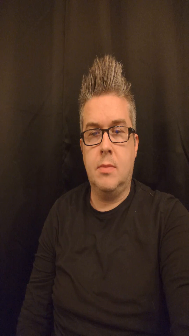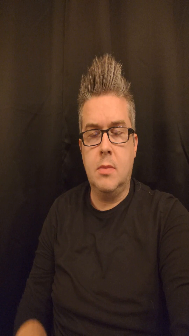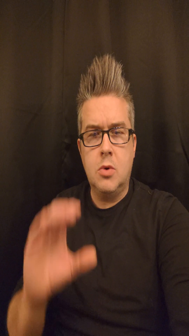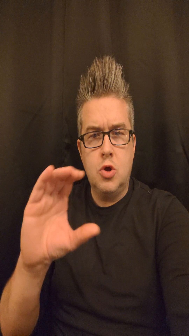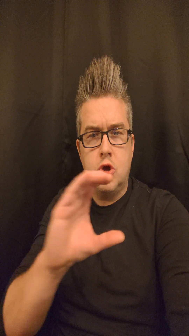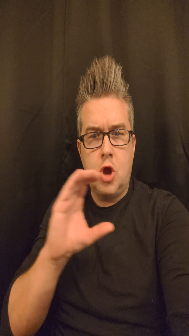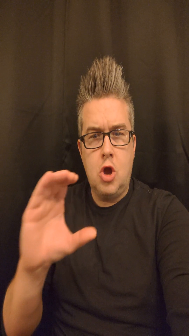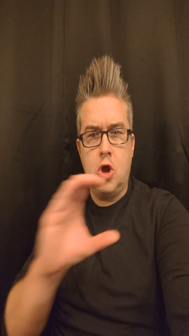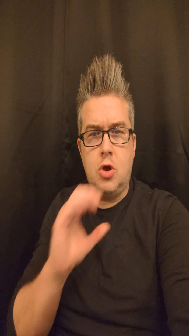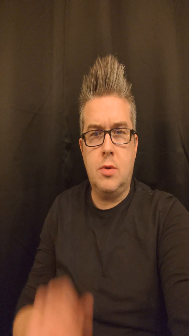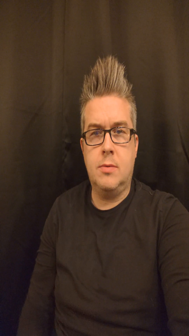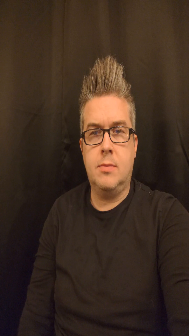chocolate